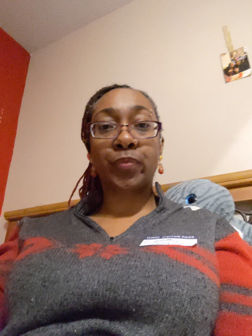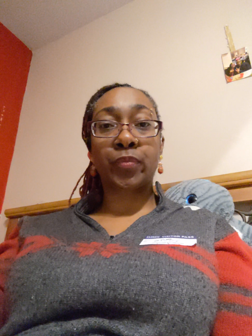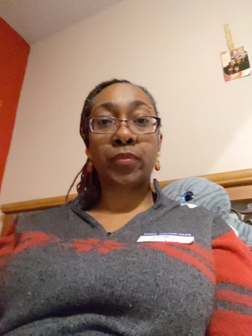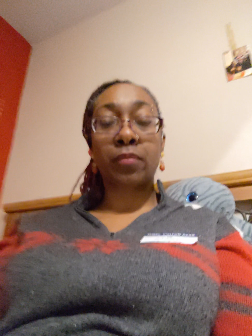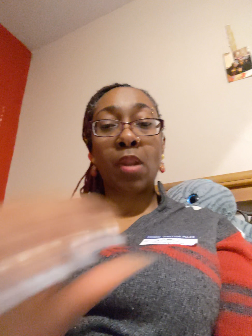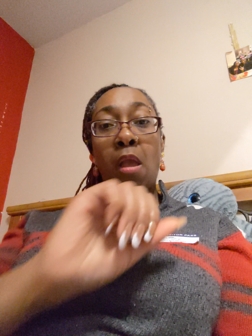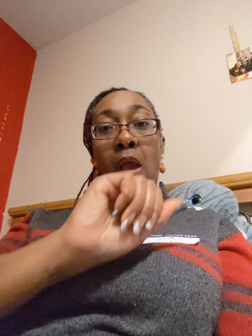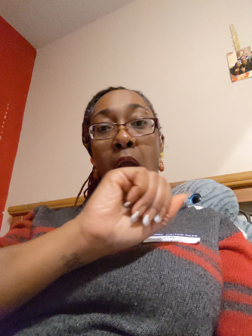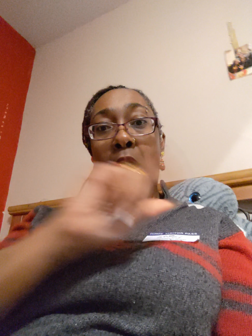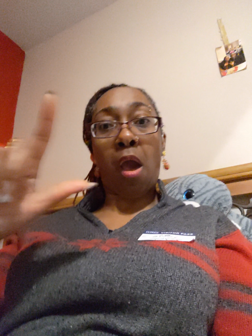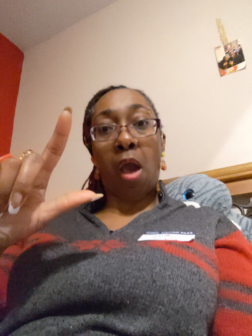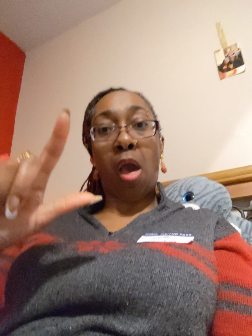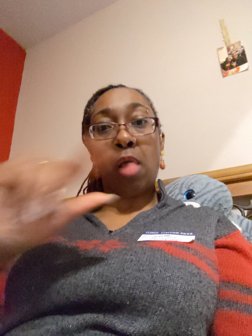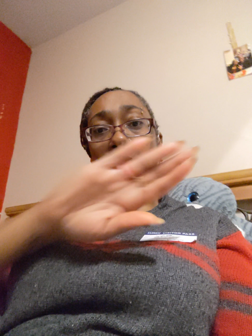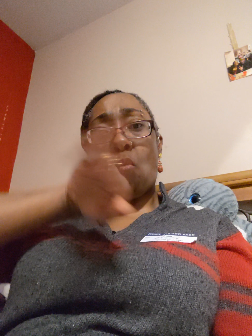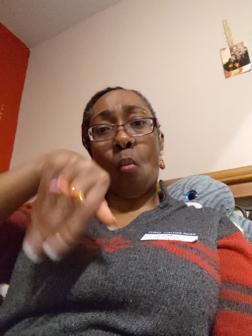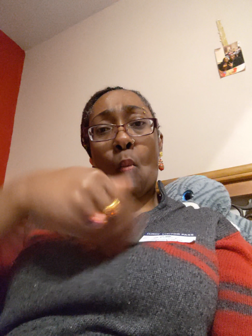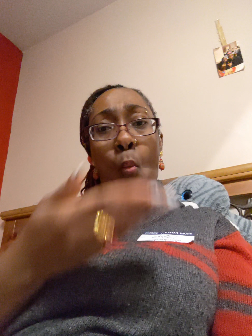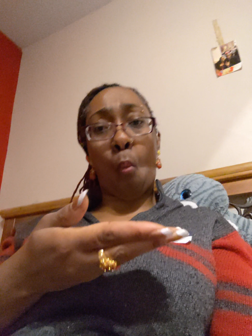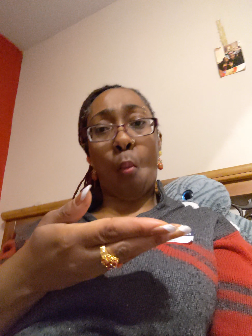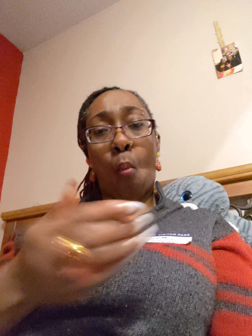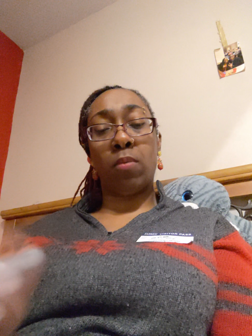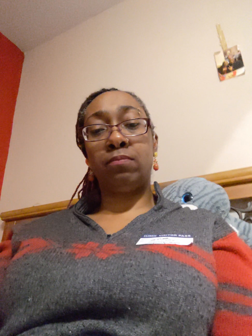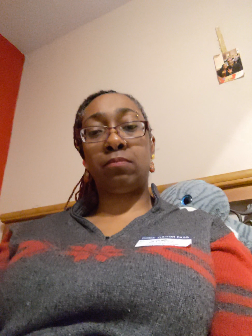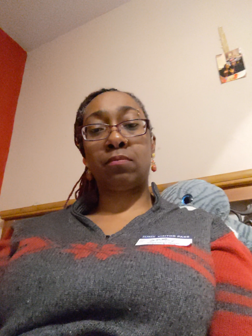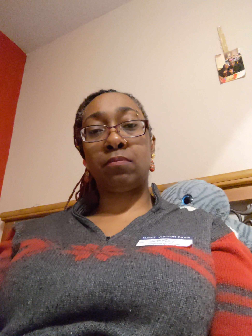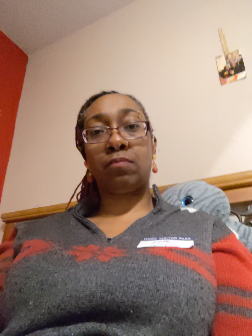all